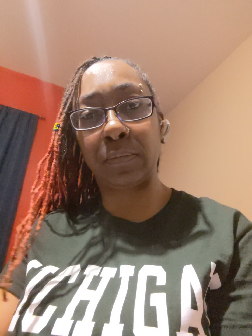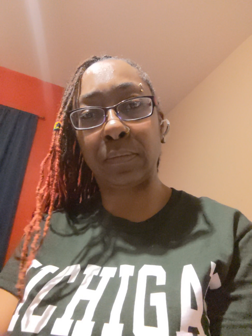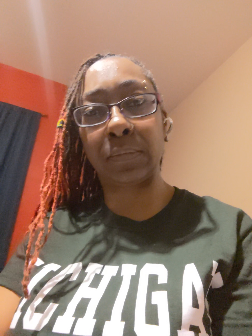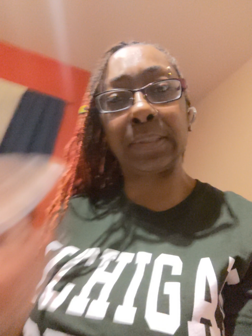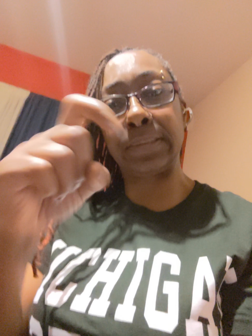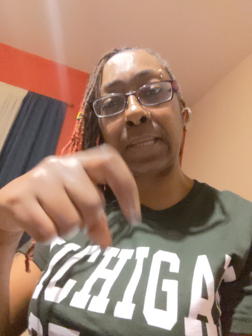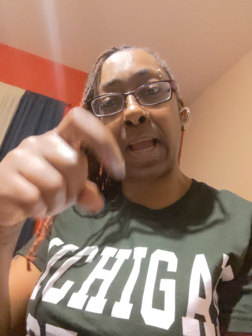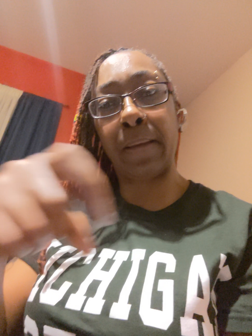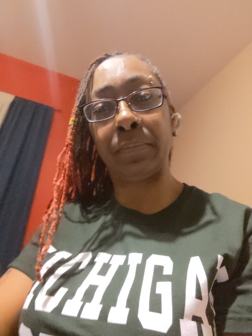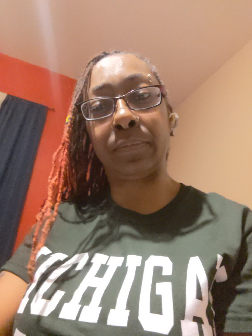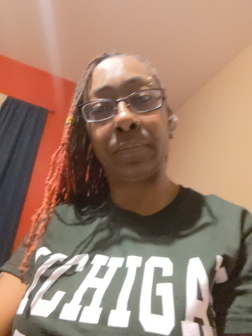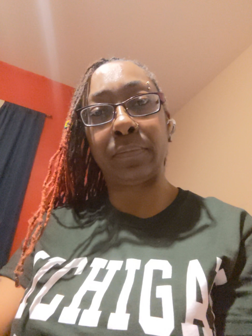time